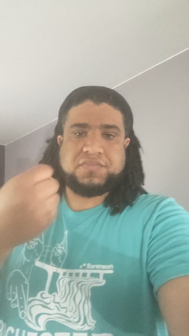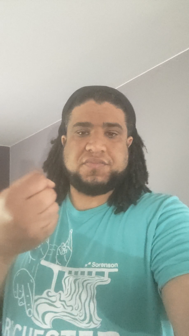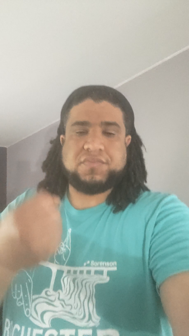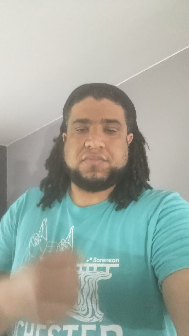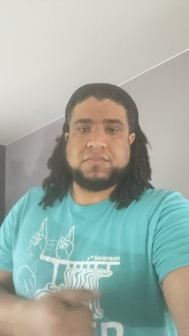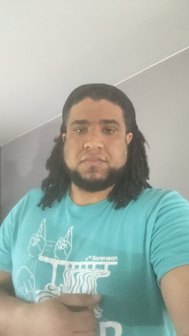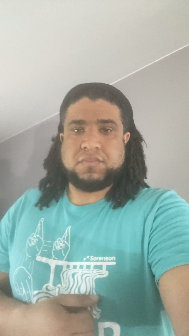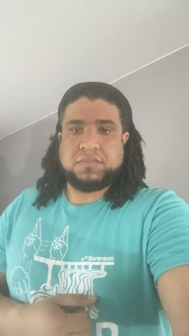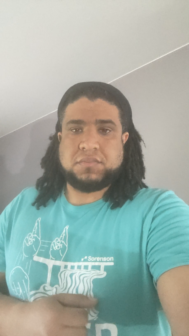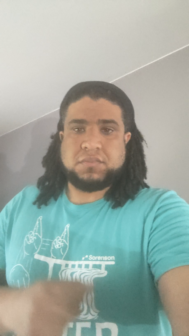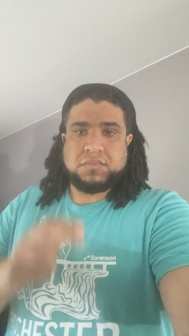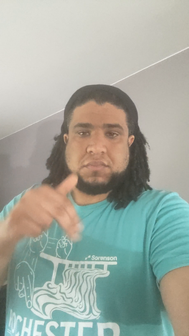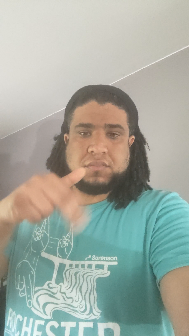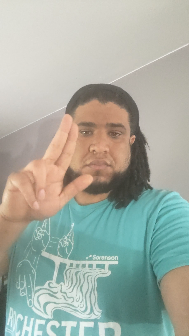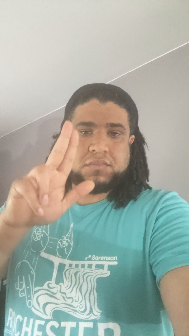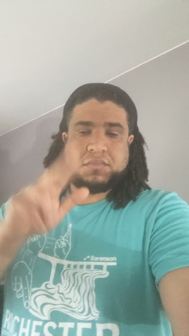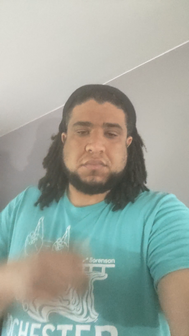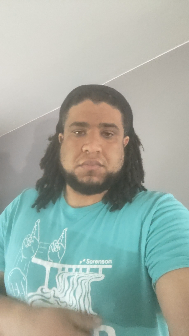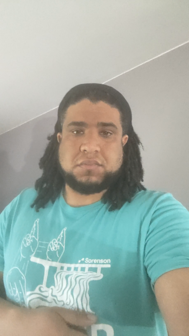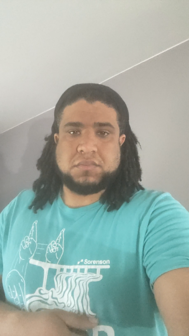lick